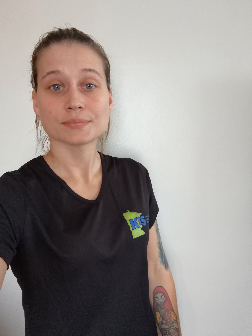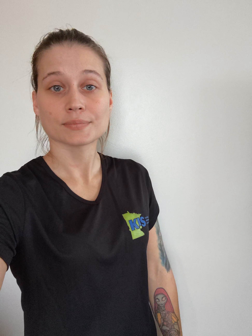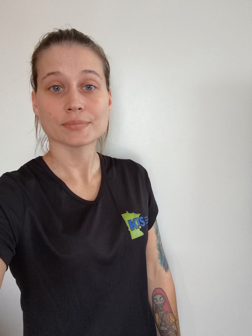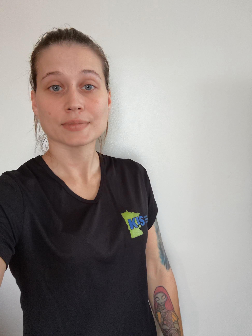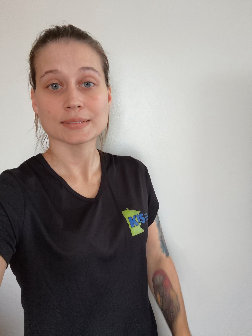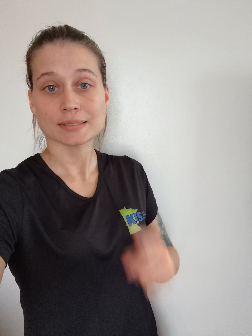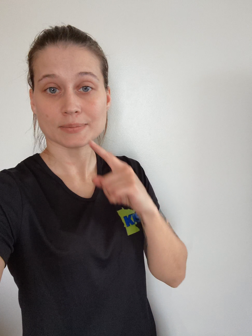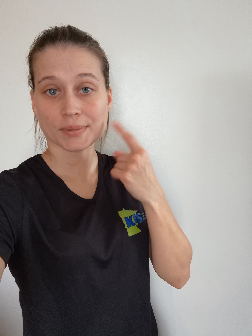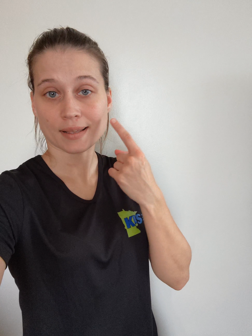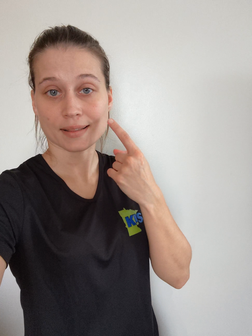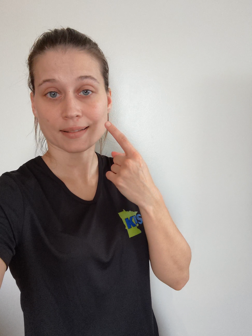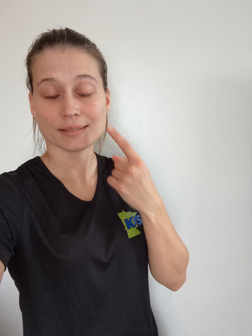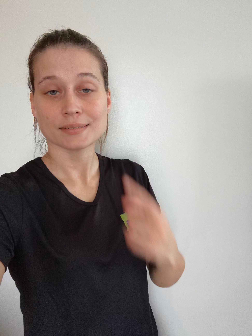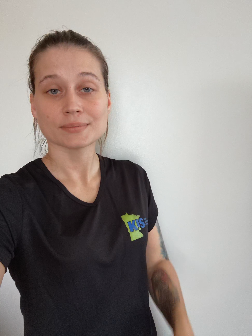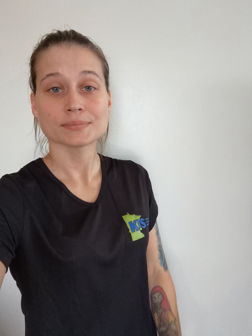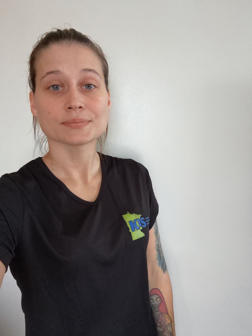smile